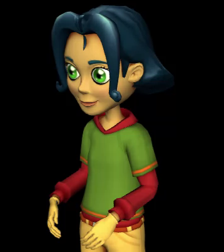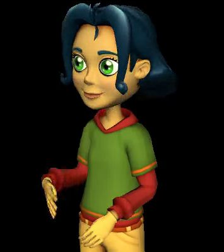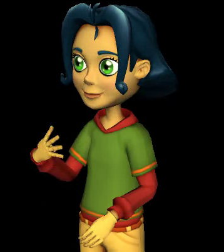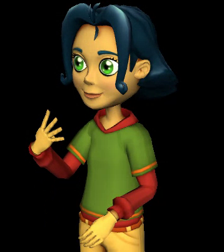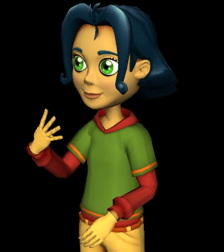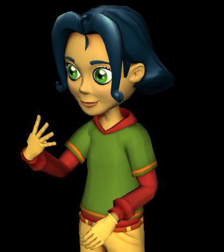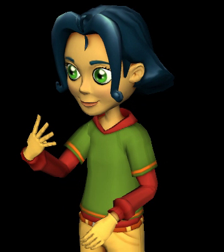4